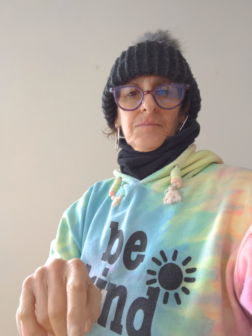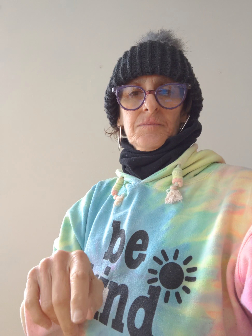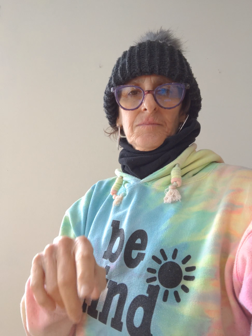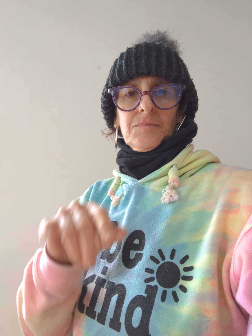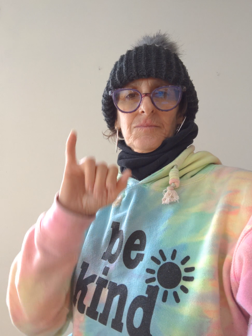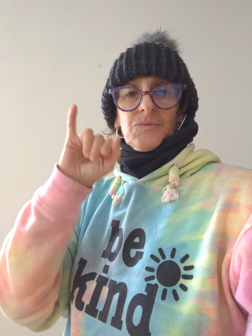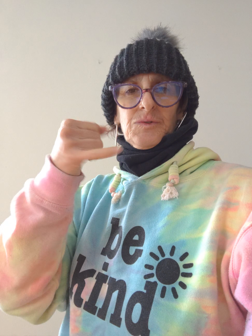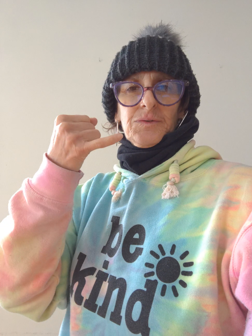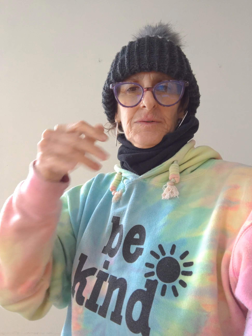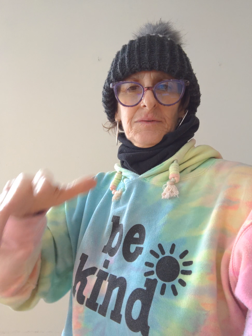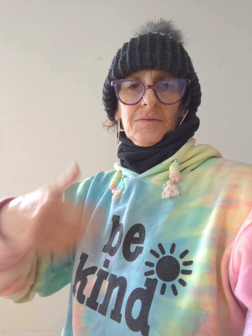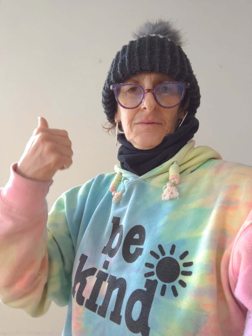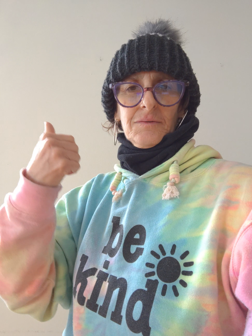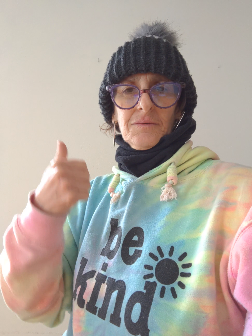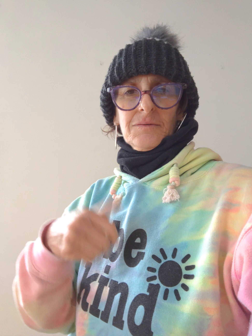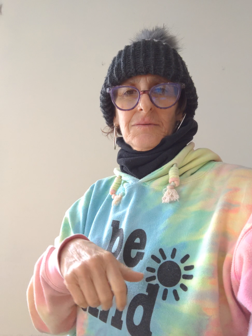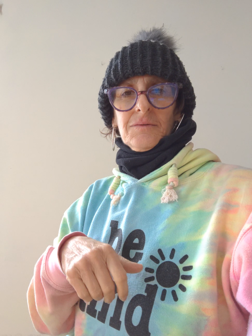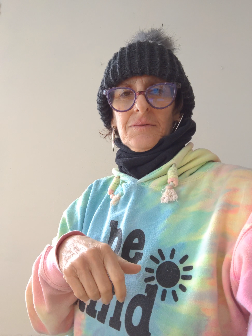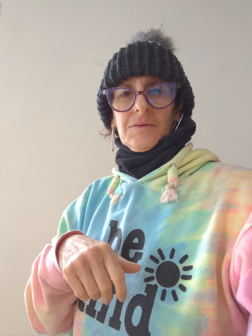jeans